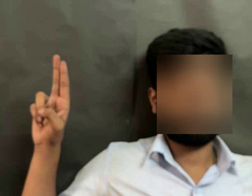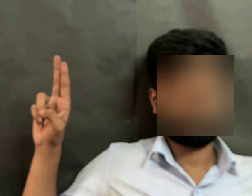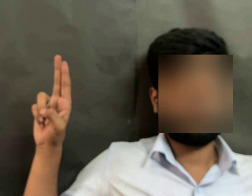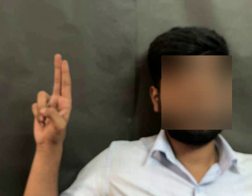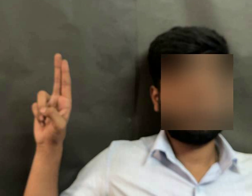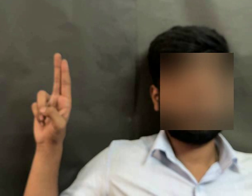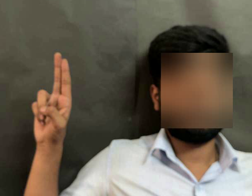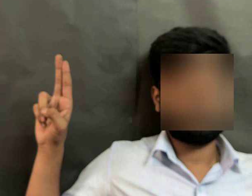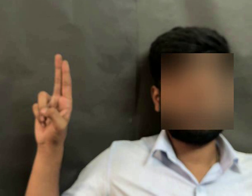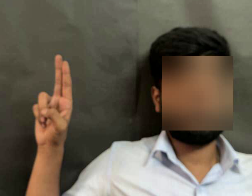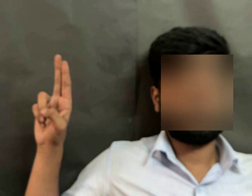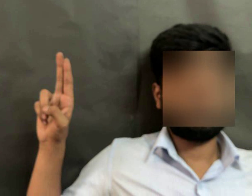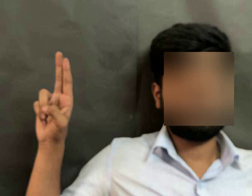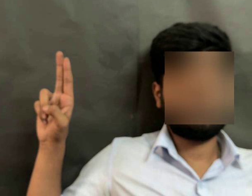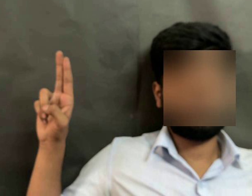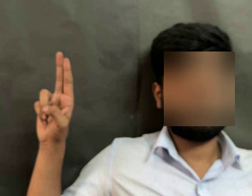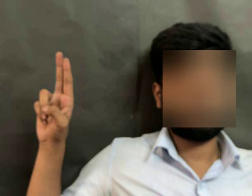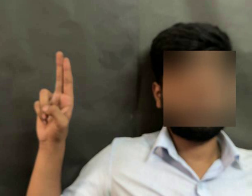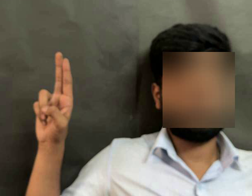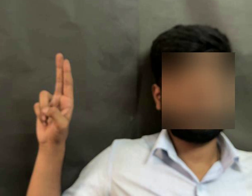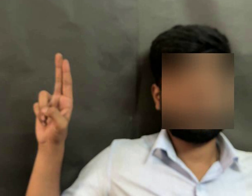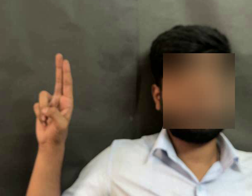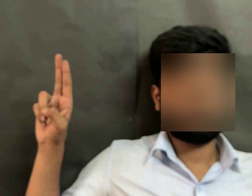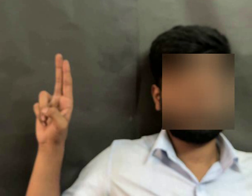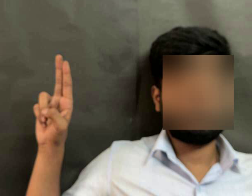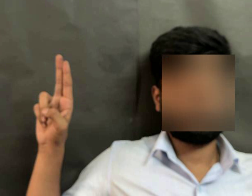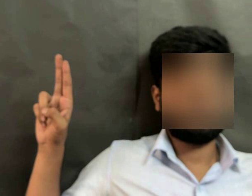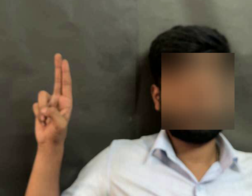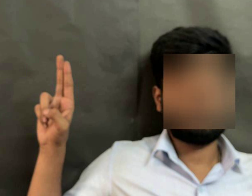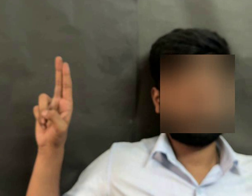U